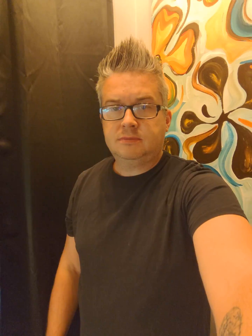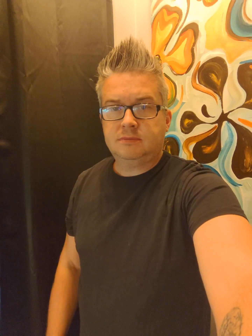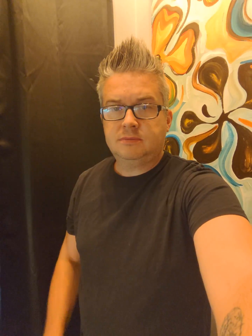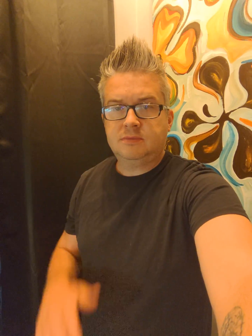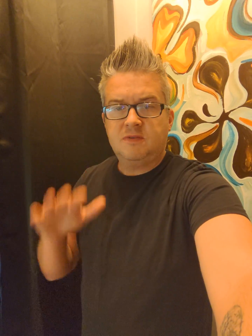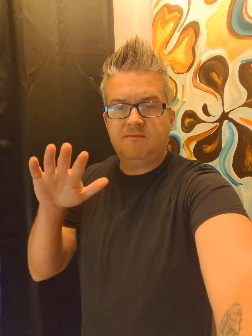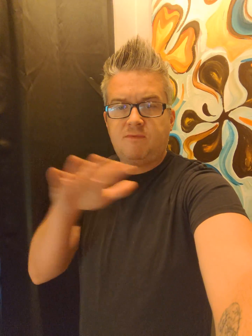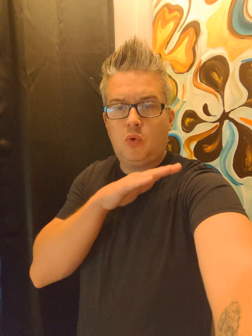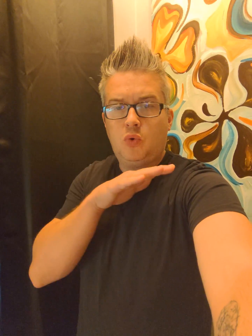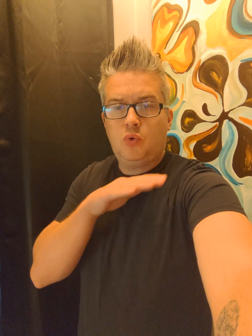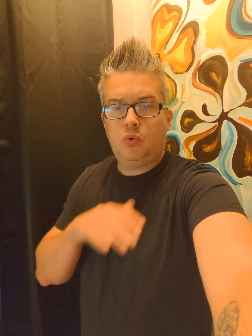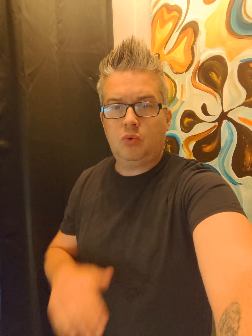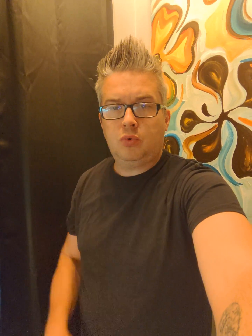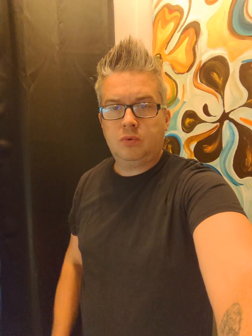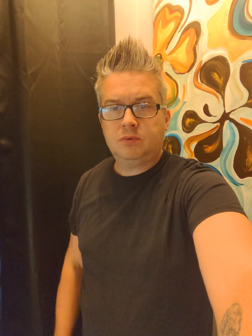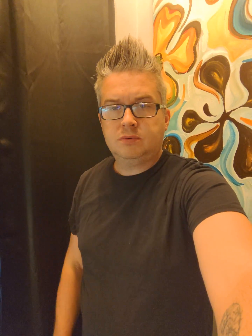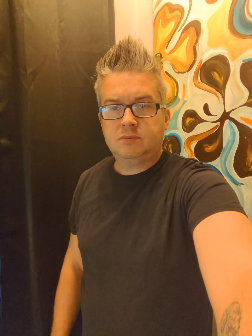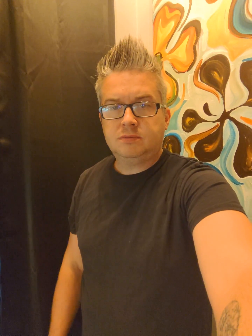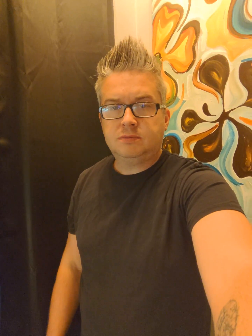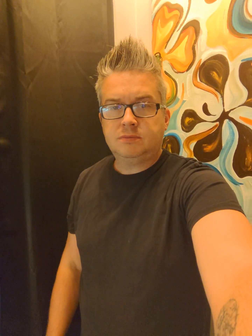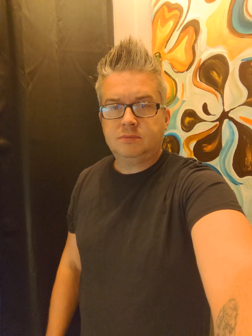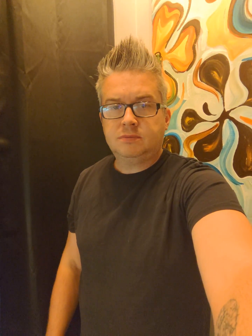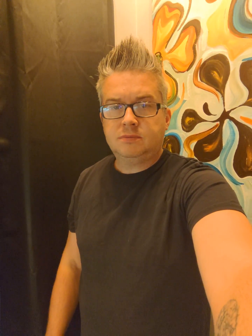full